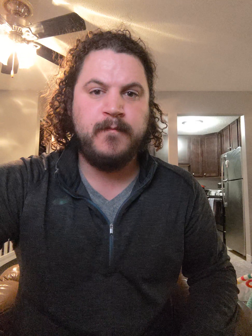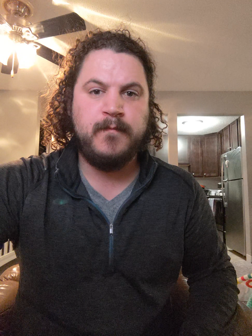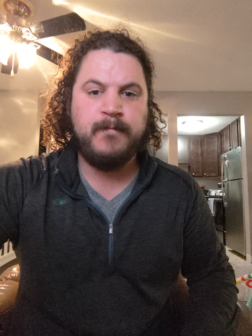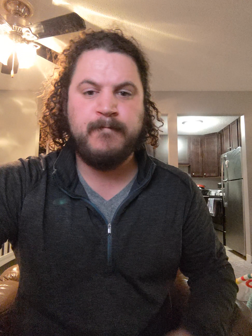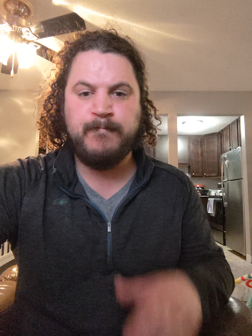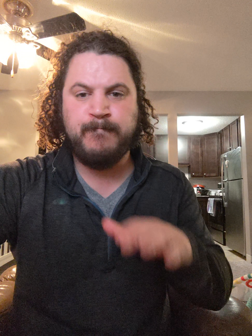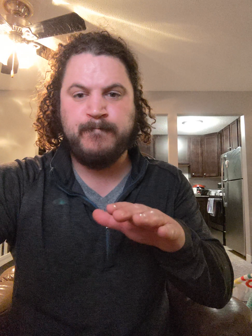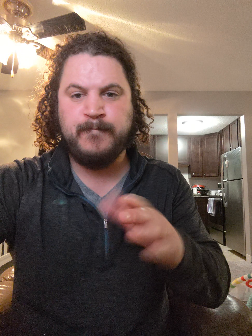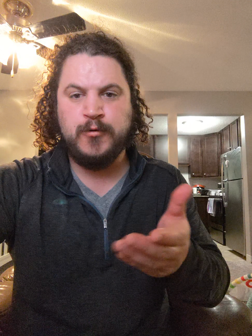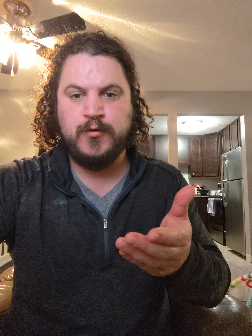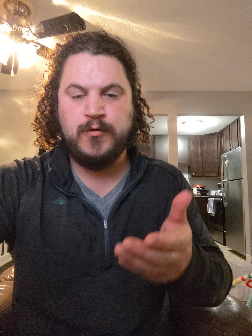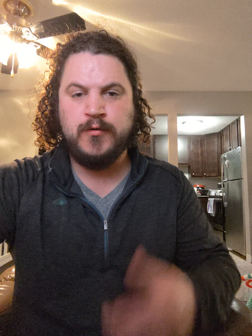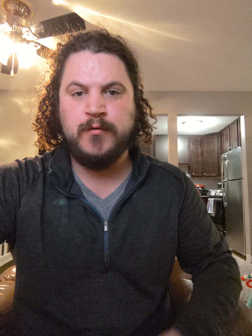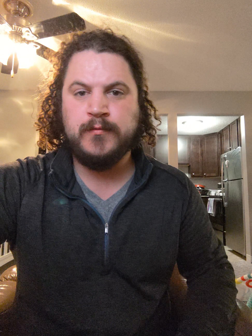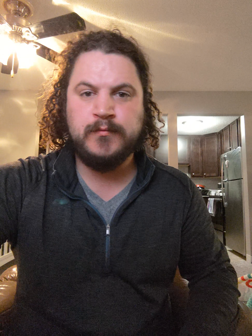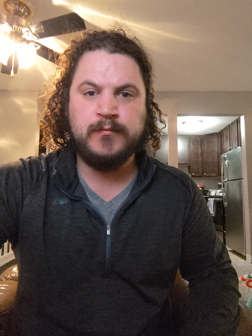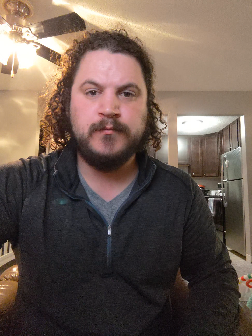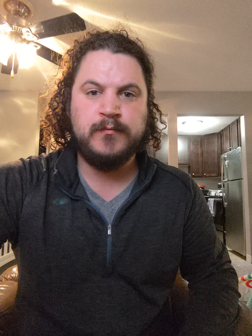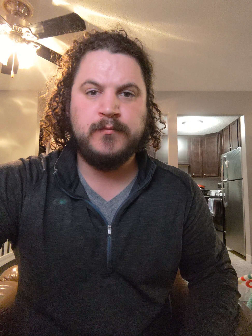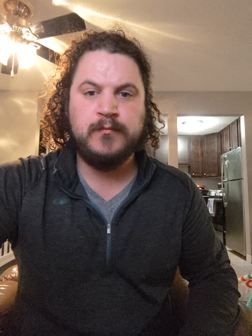book